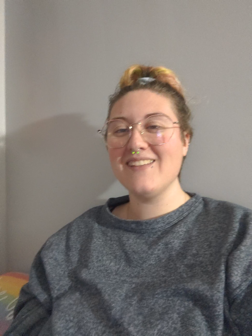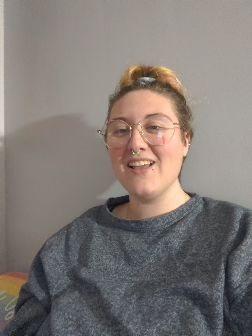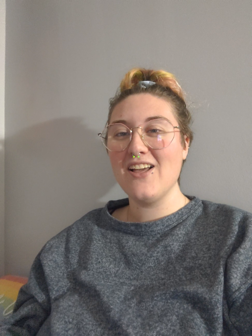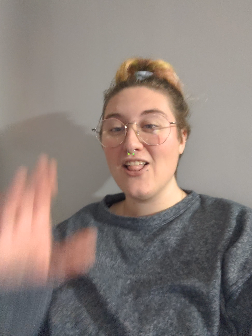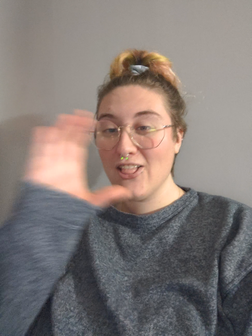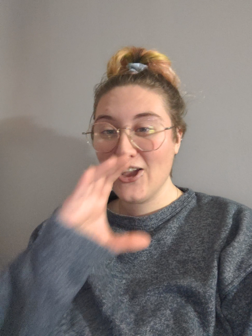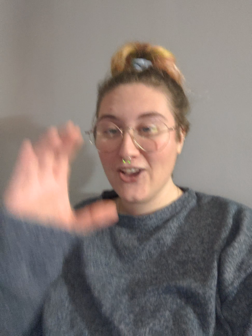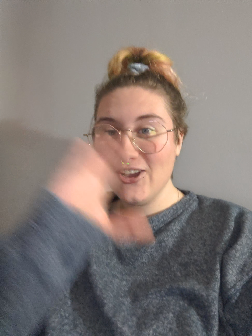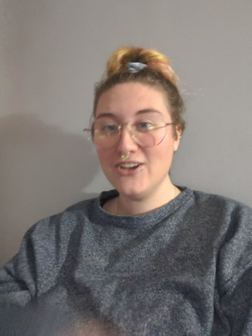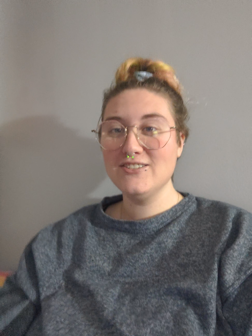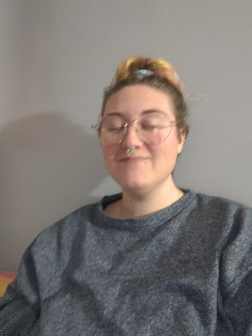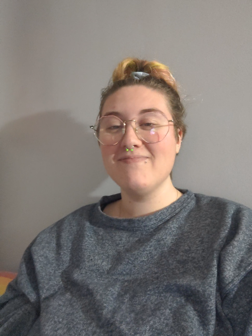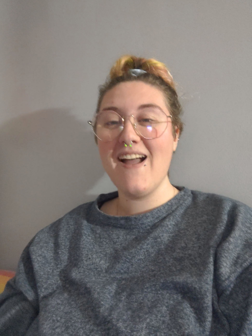look